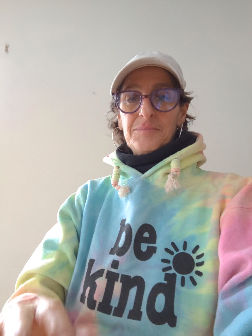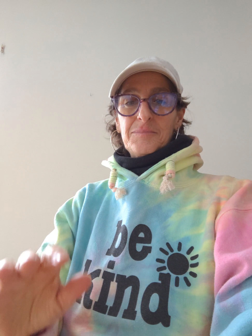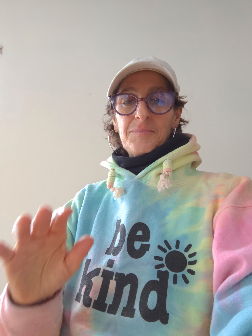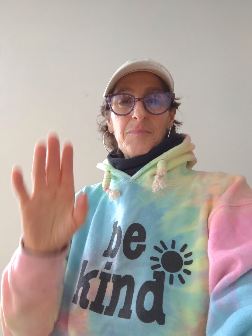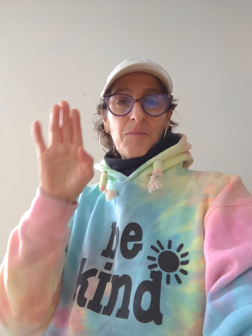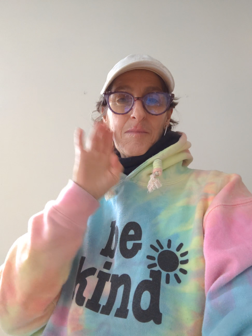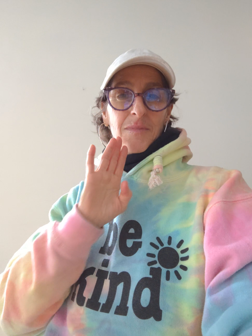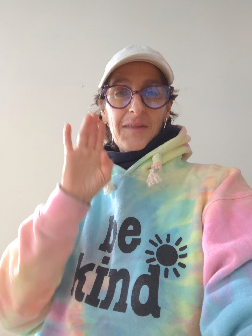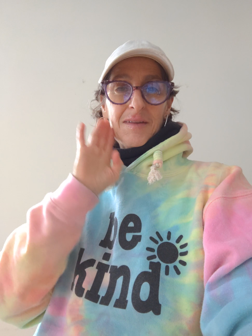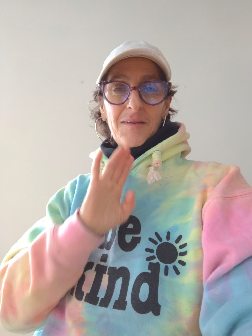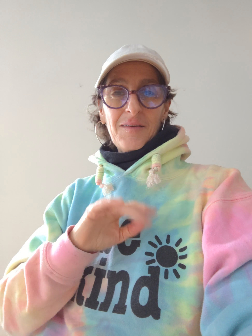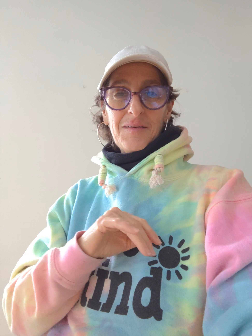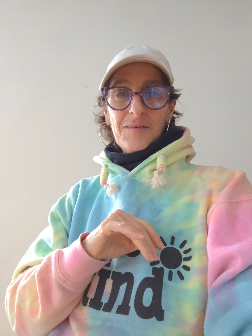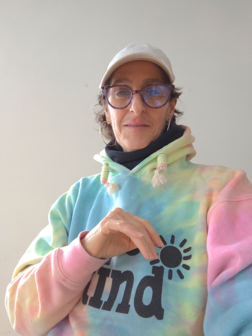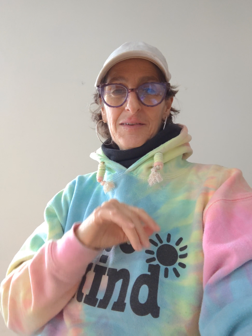brown